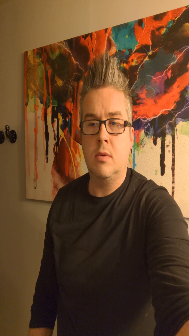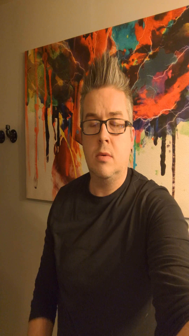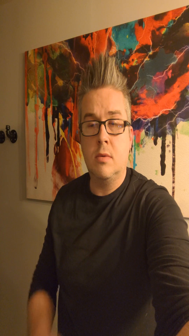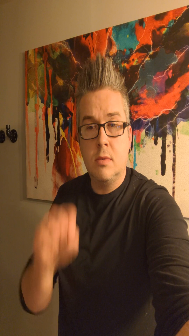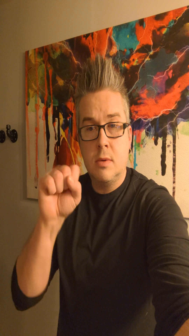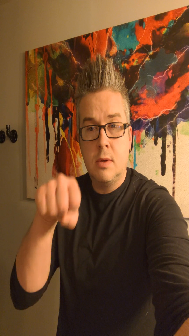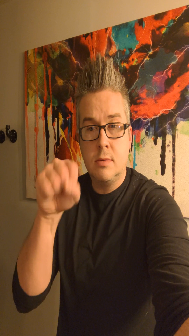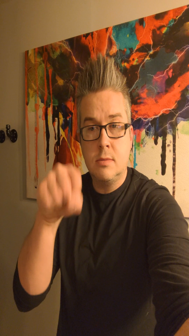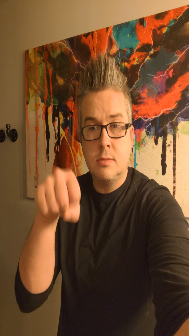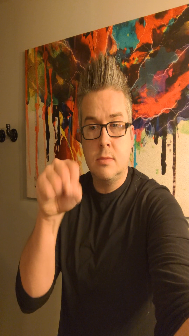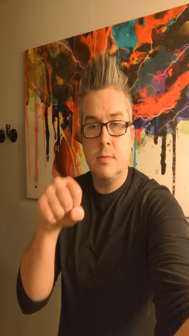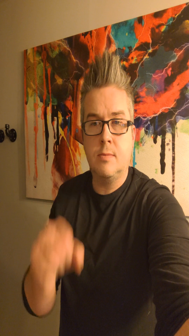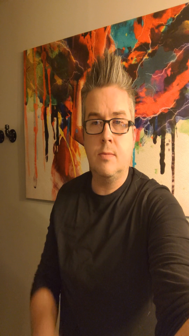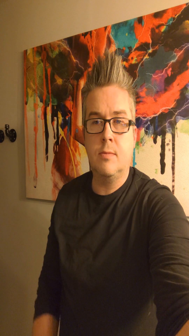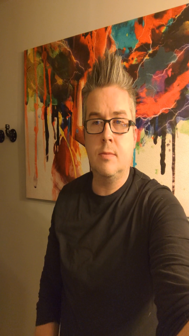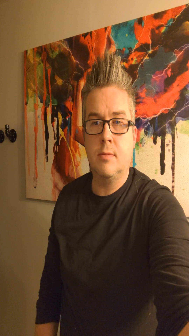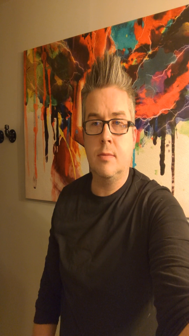yes